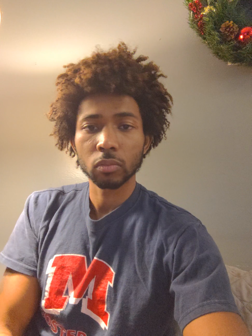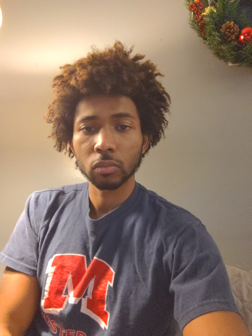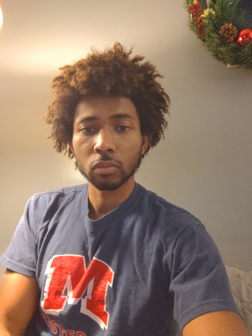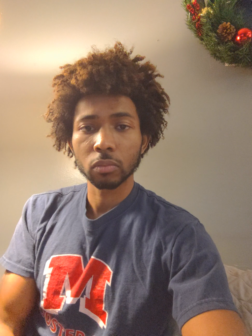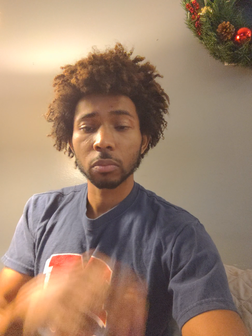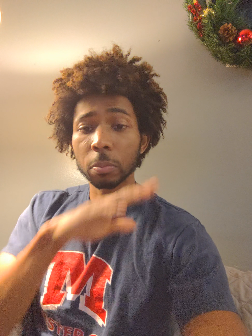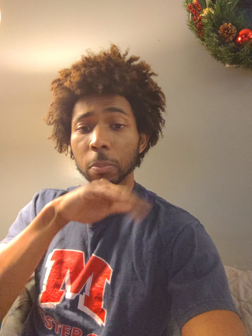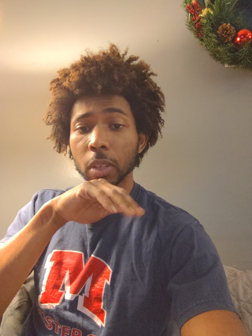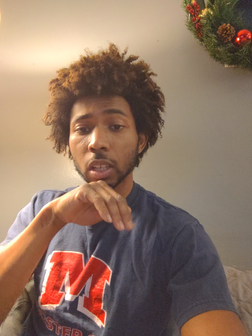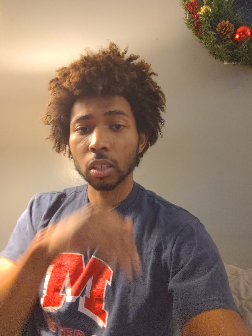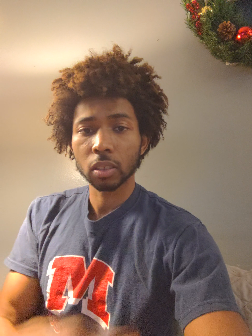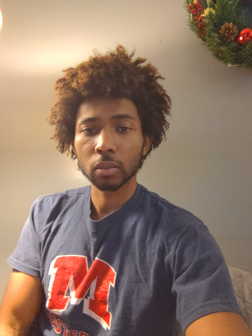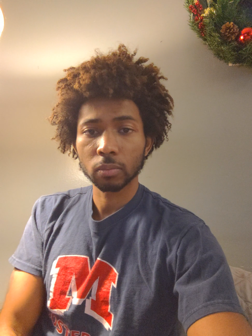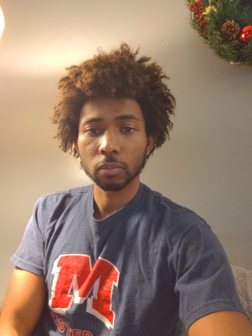pig